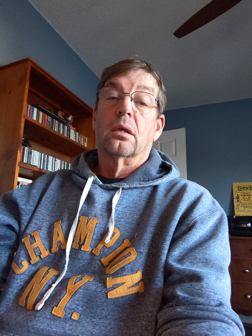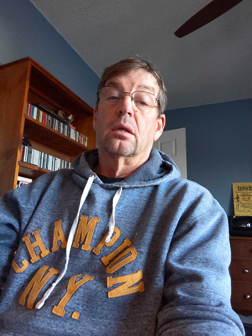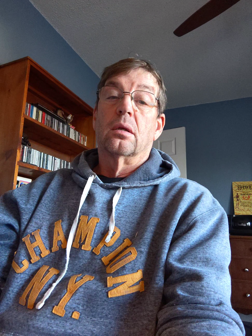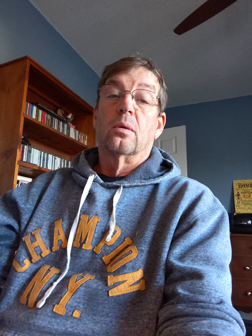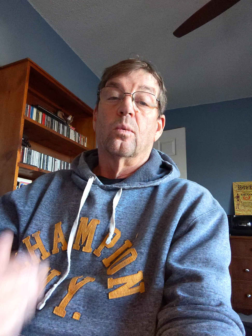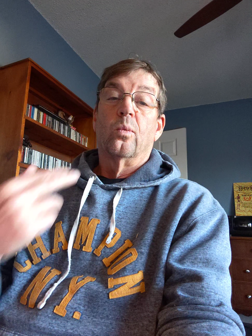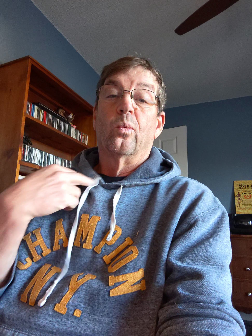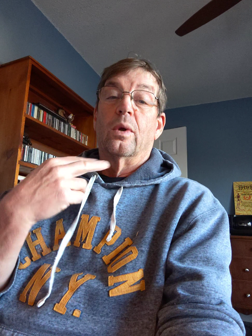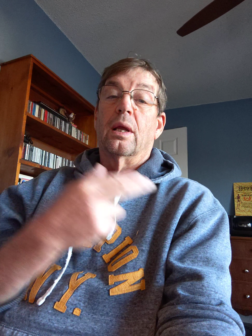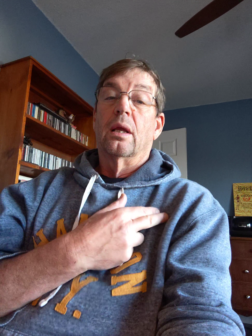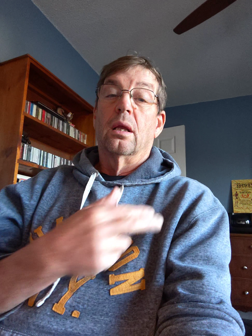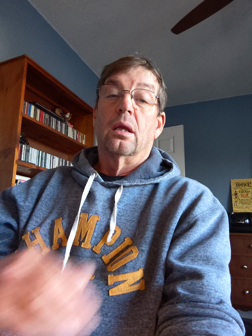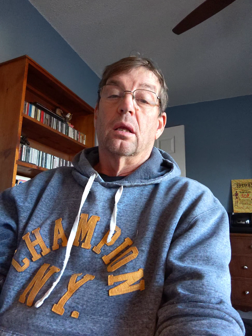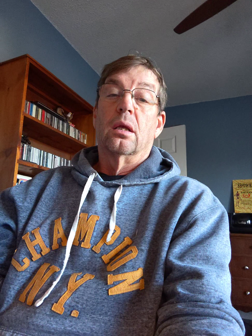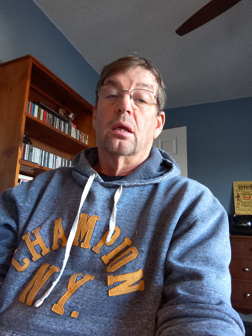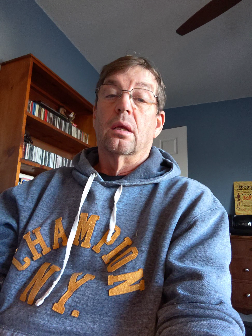we